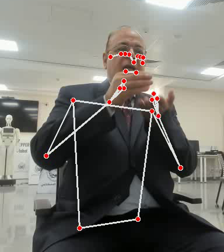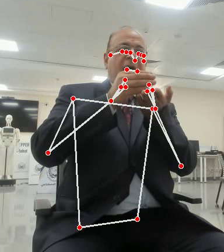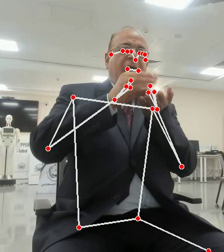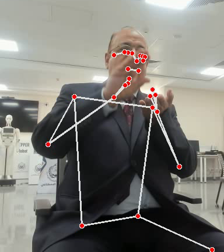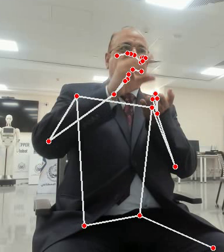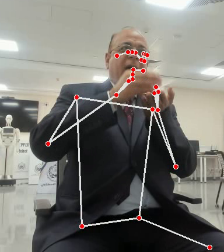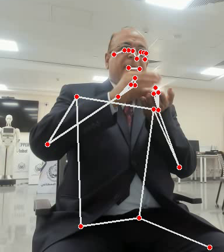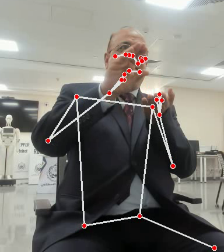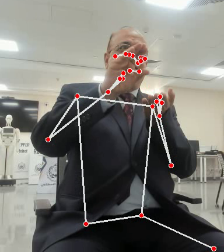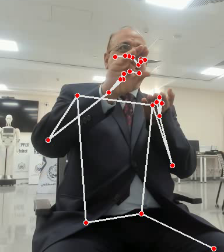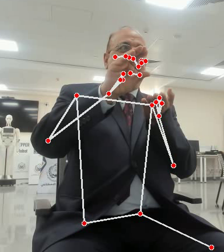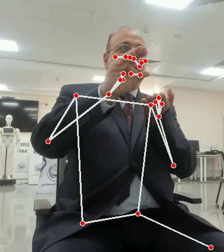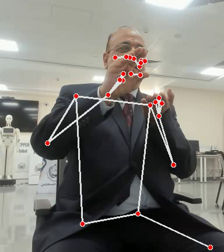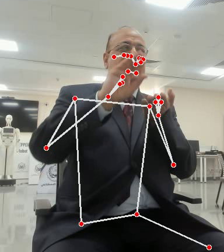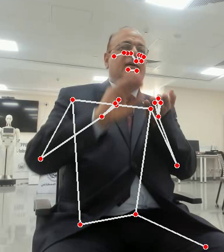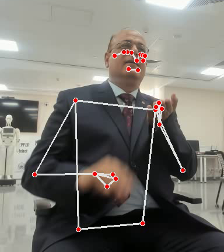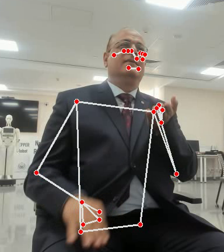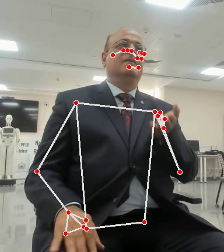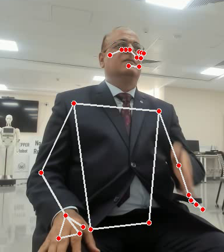hba hba